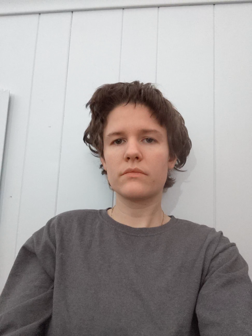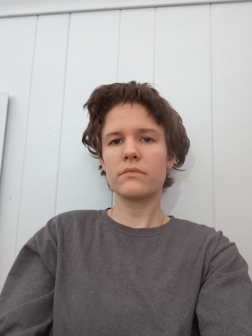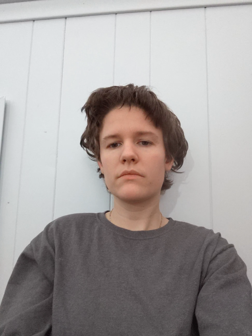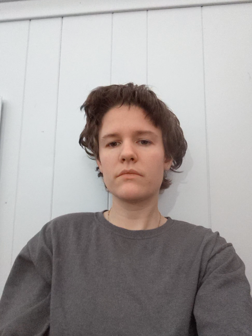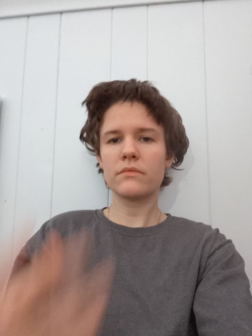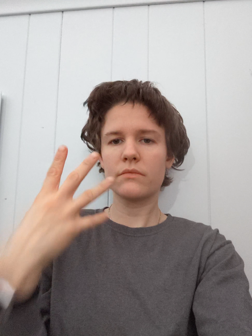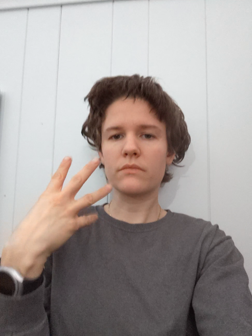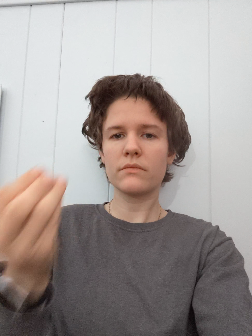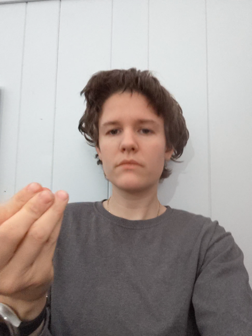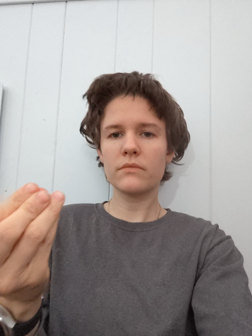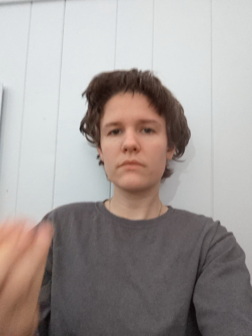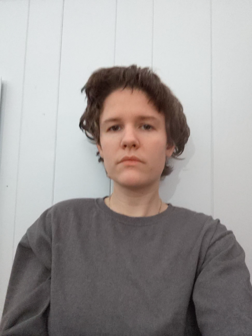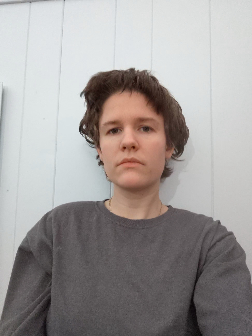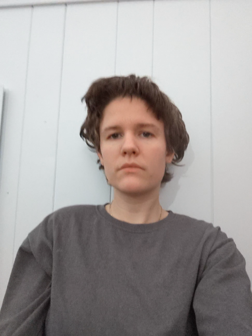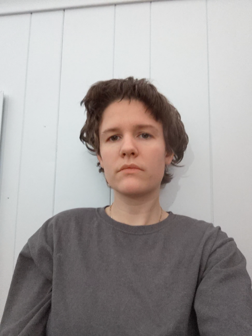go